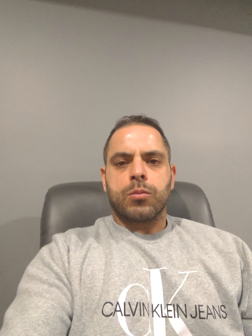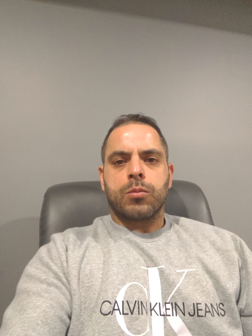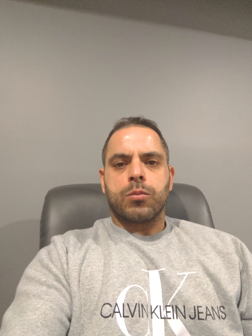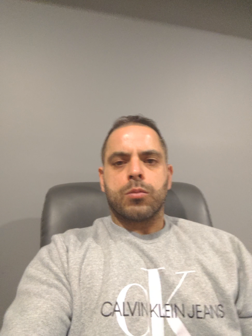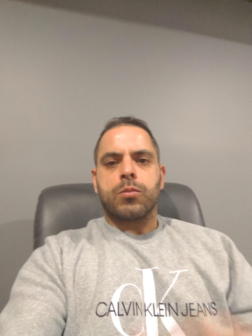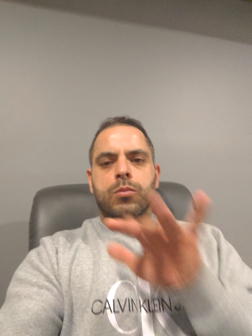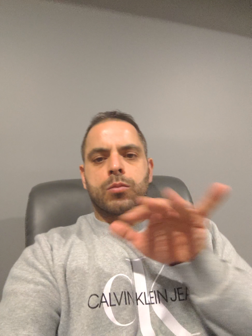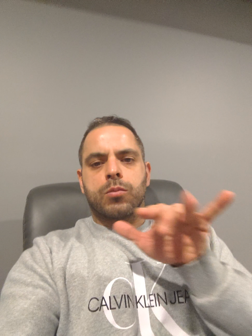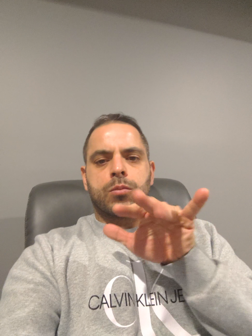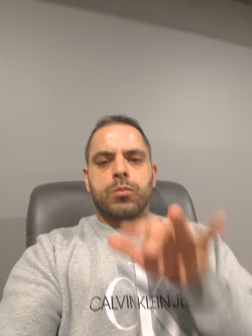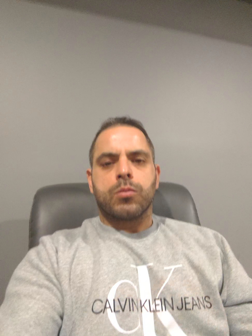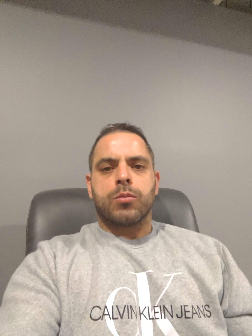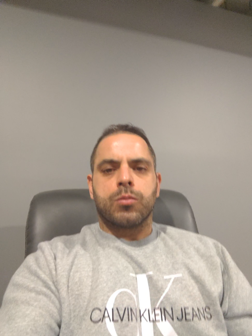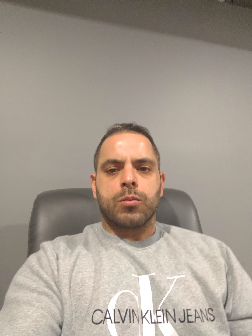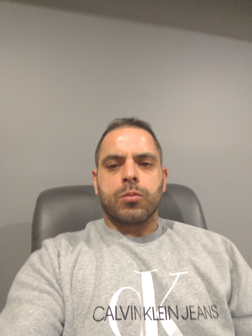finger